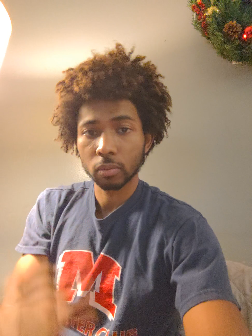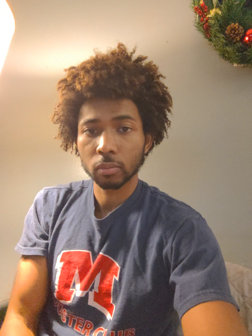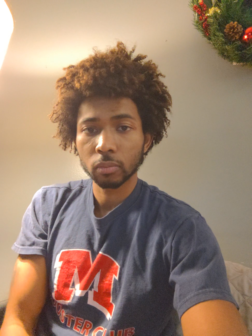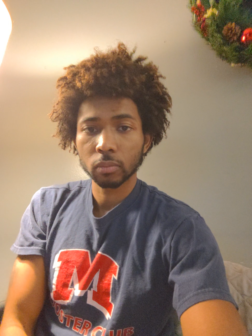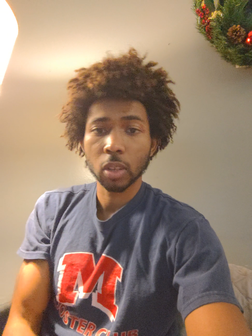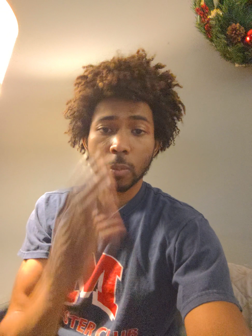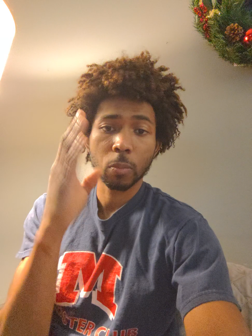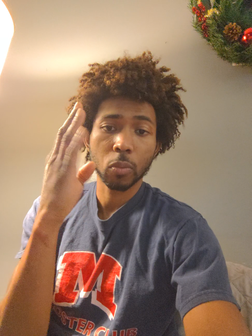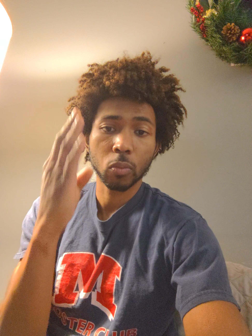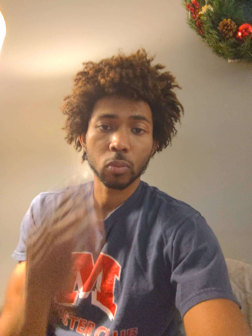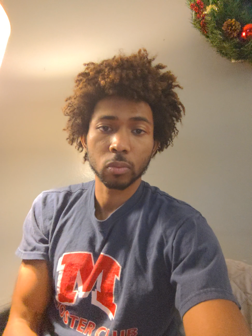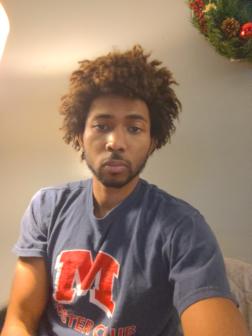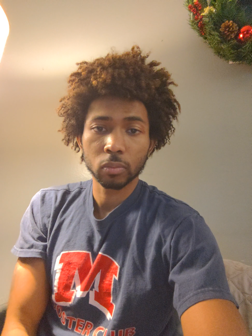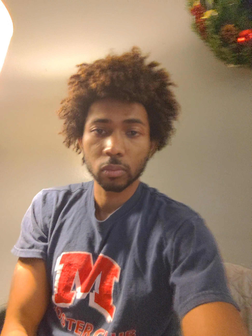blue